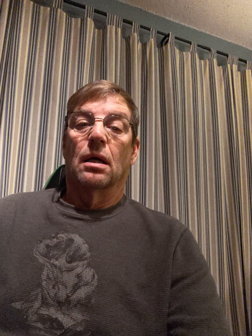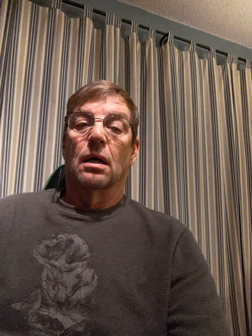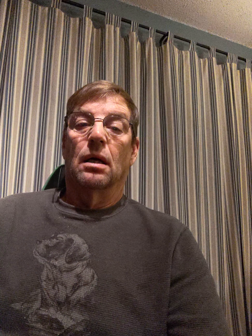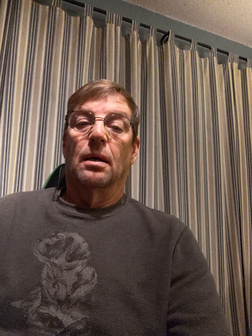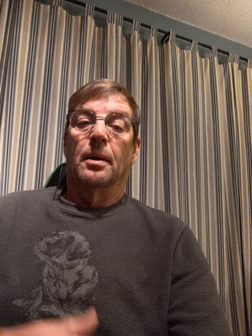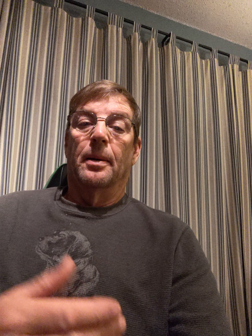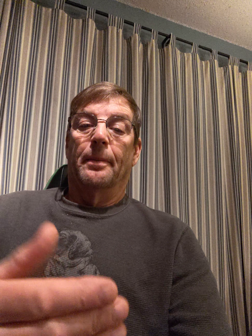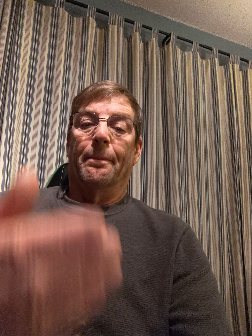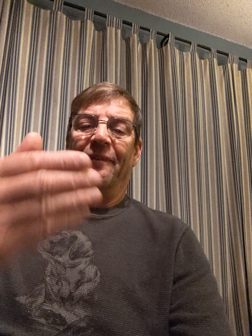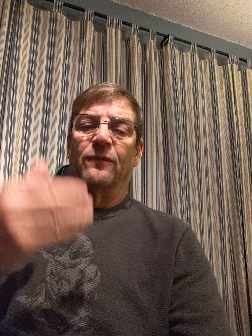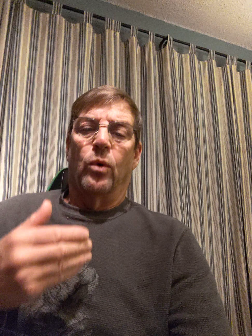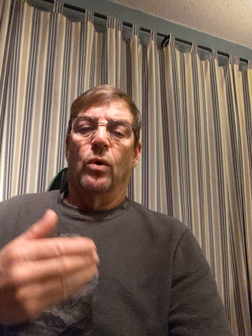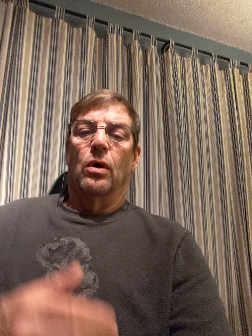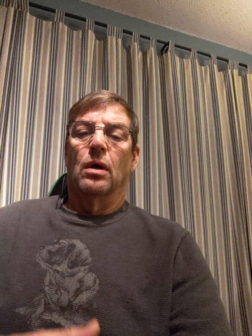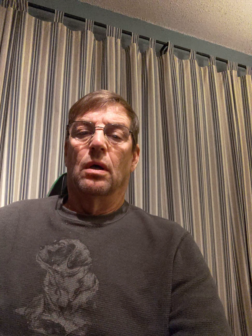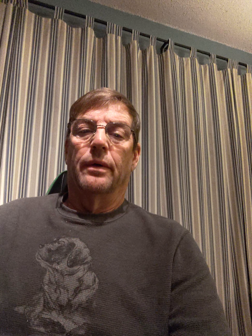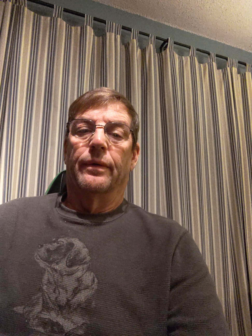before